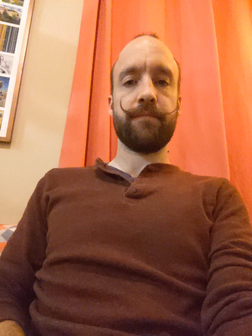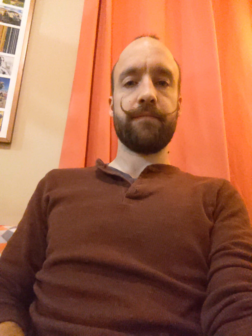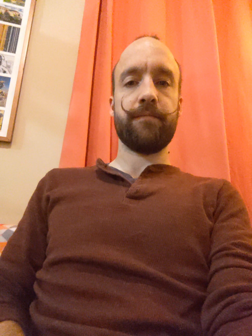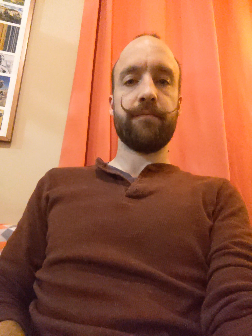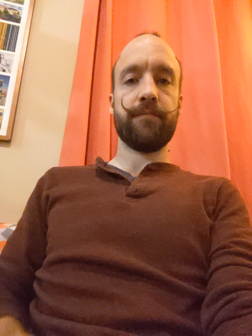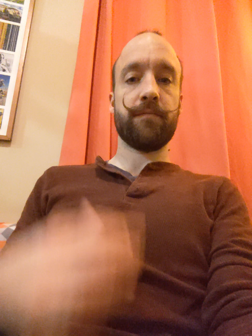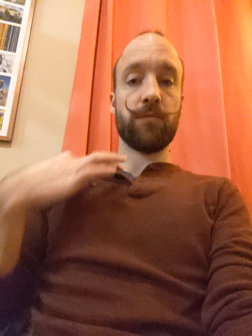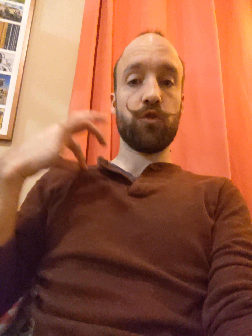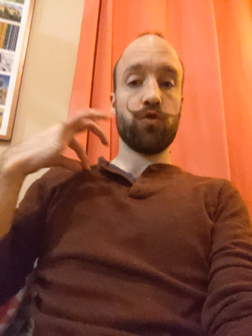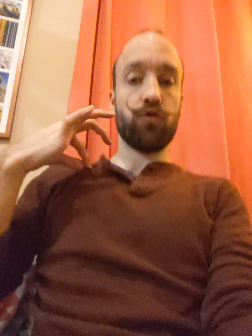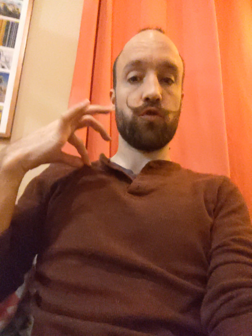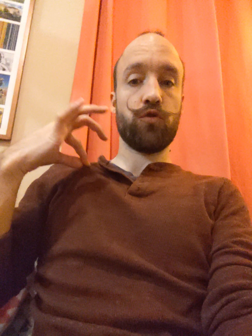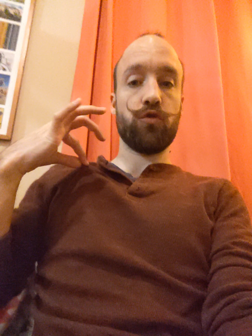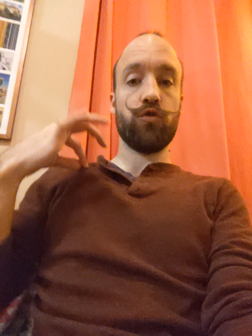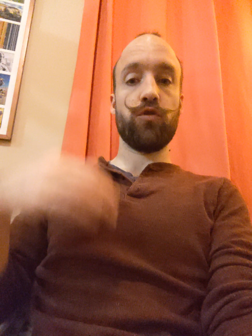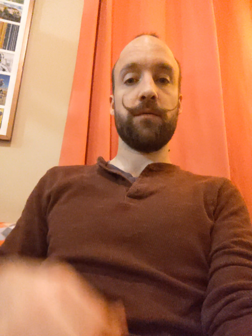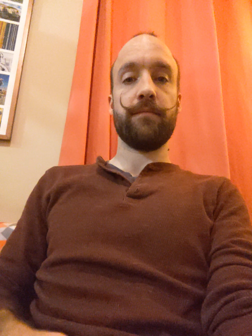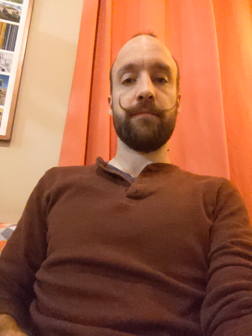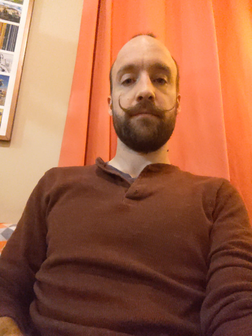shirt